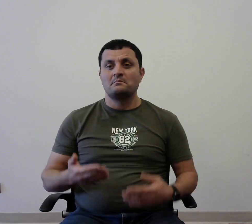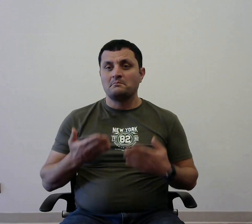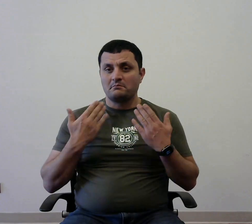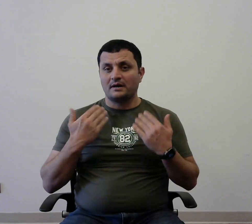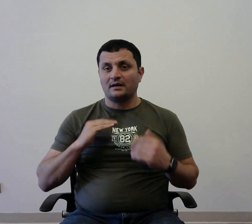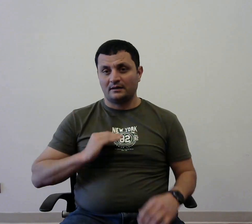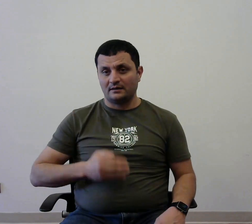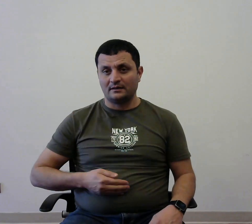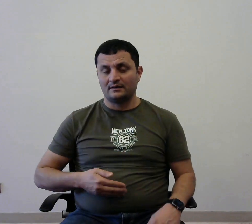bağ